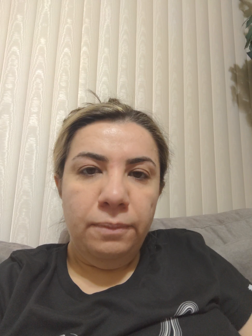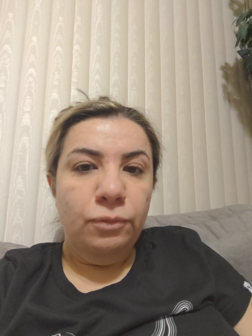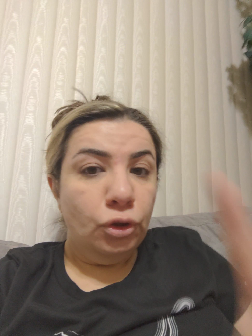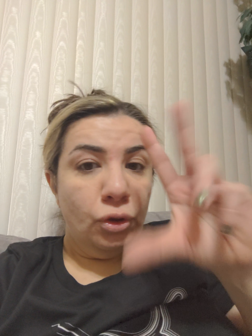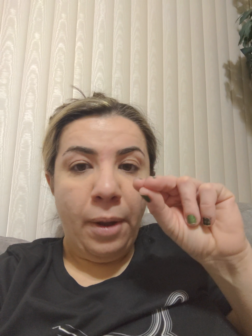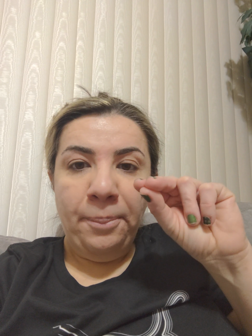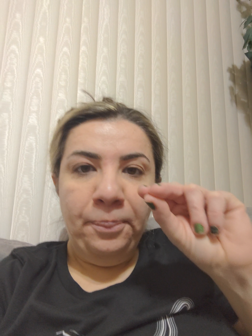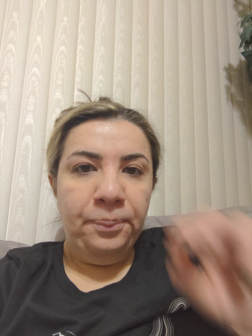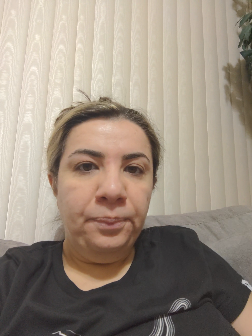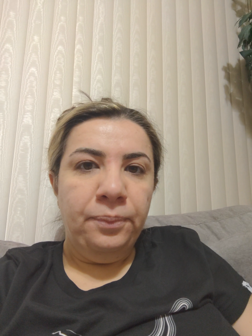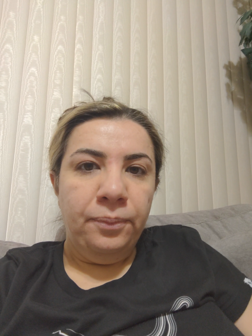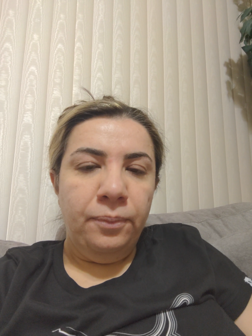no